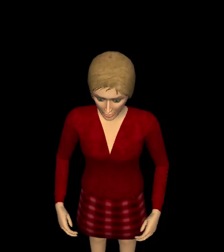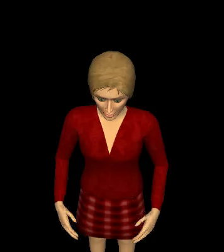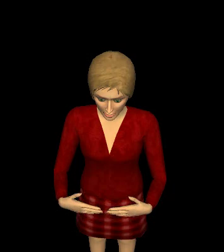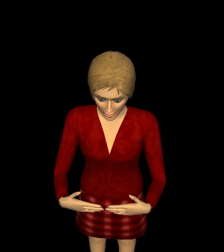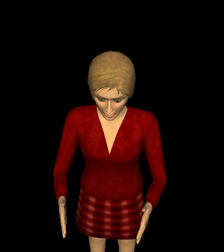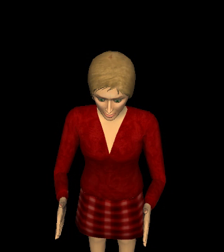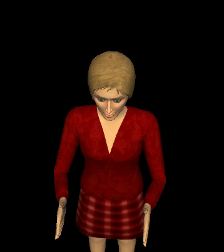يفتح